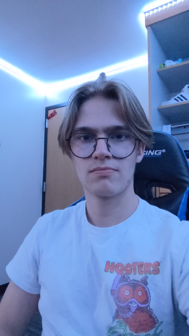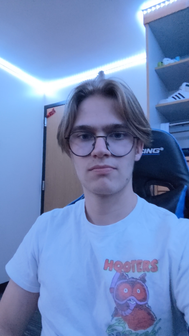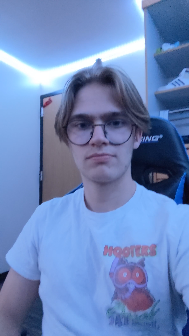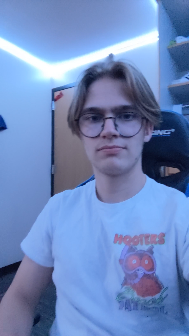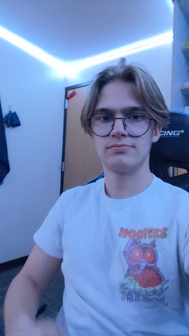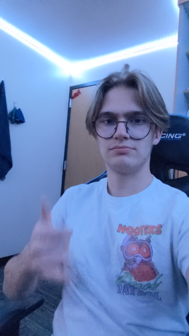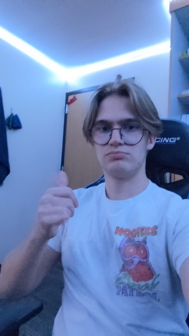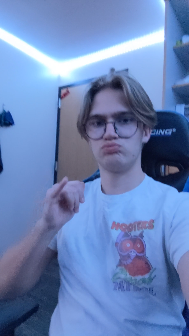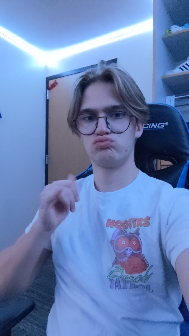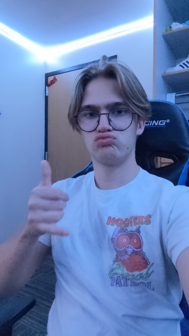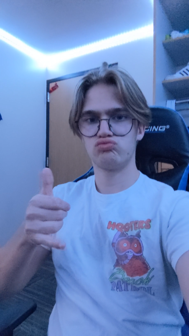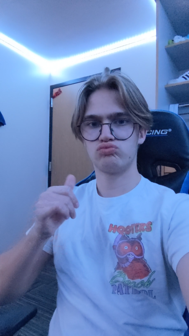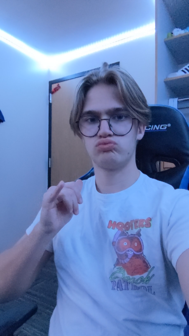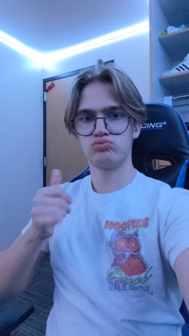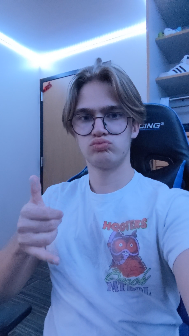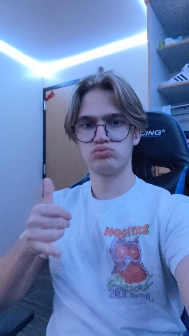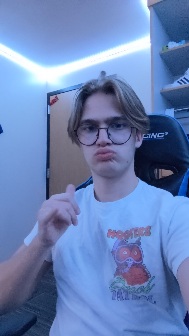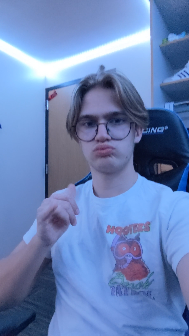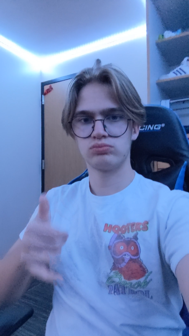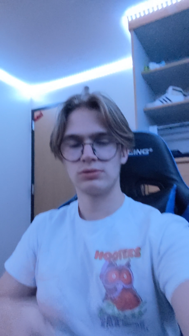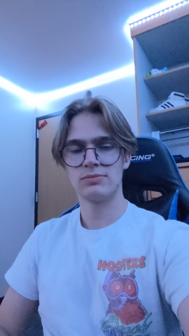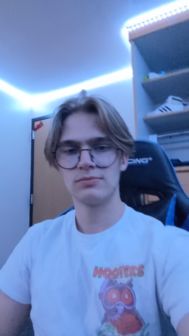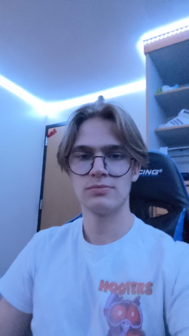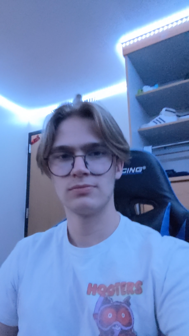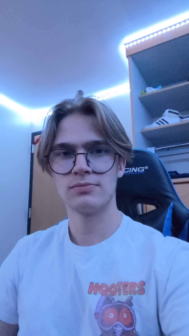rocking chair